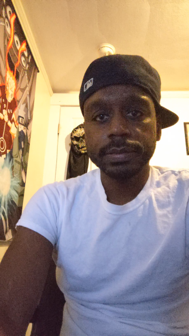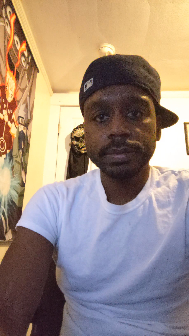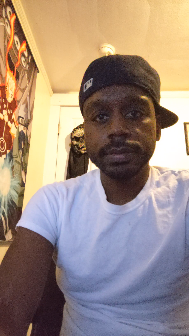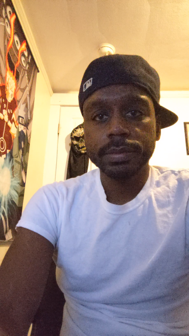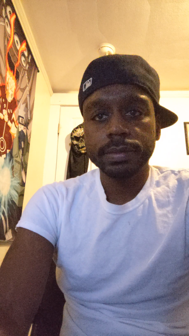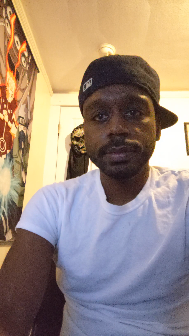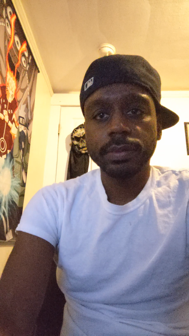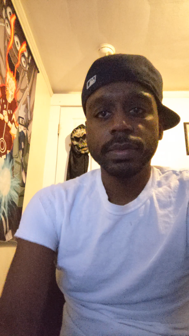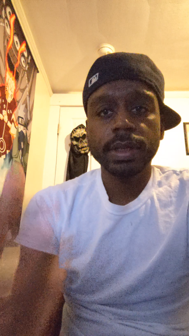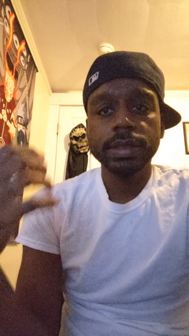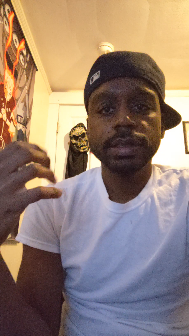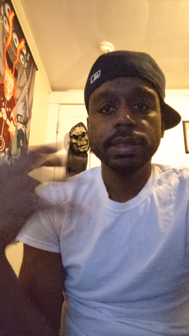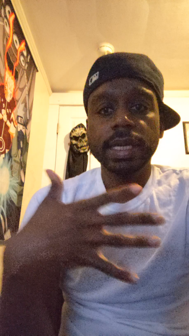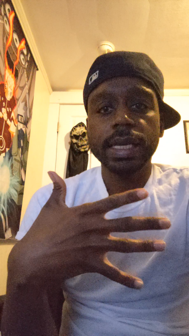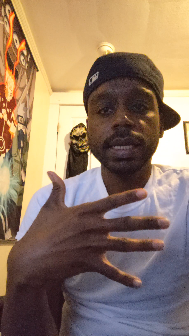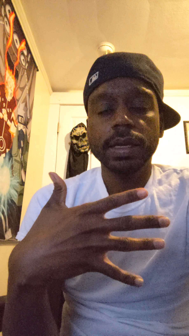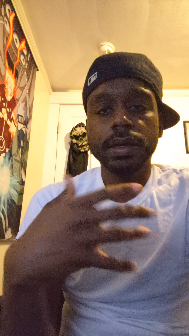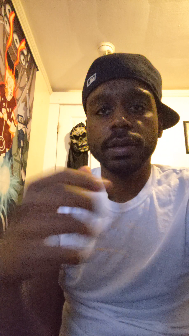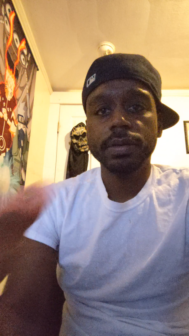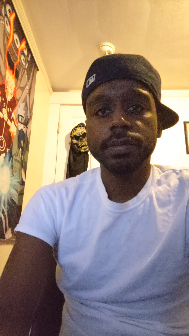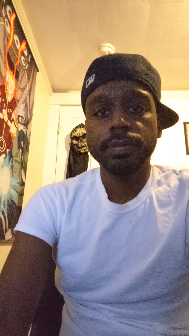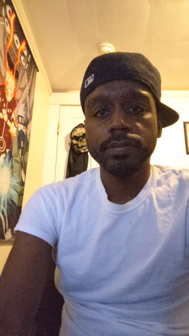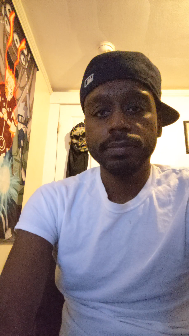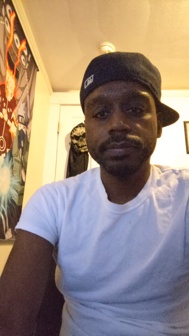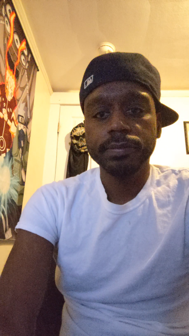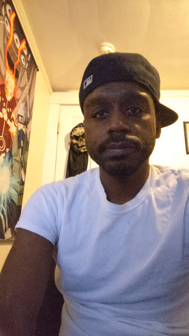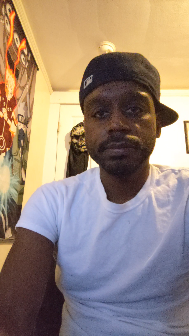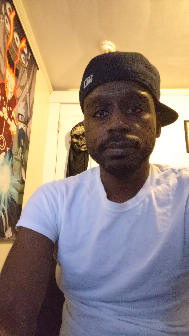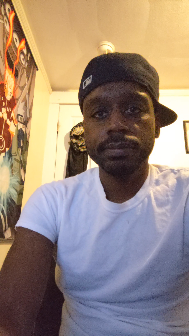scared